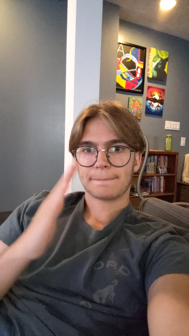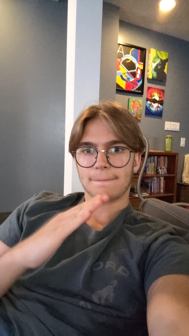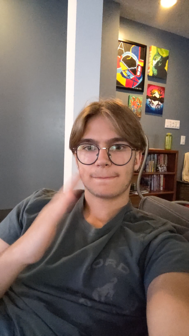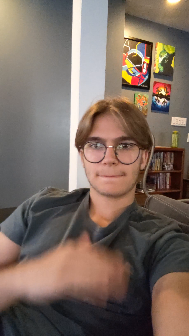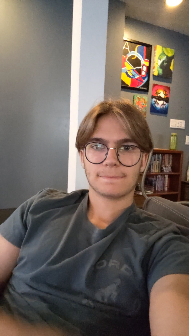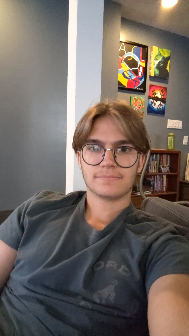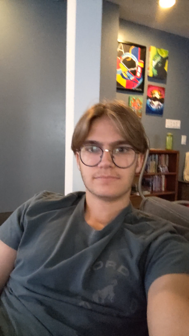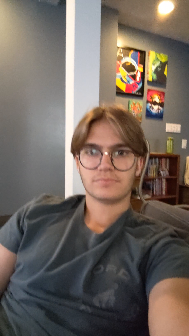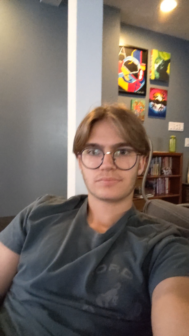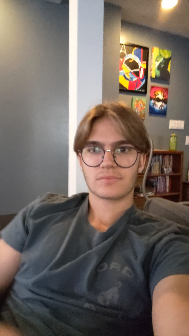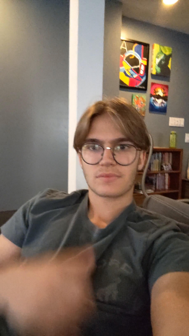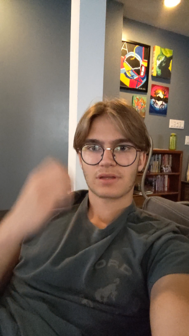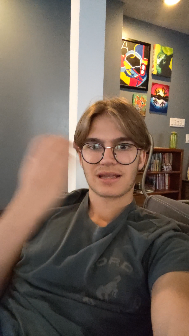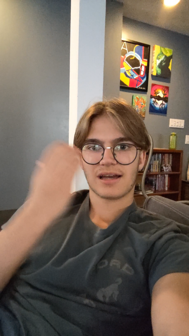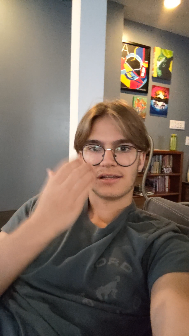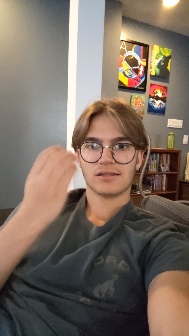shake